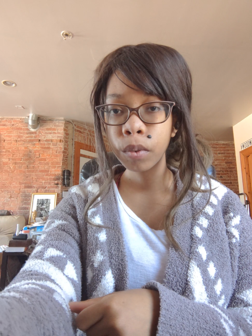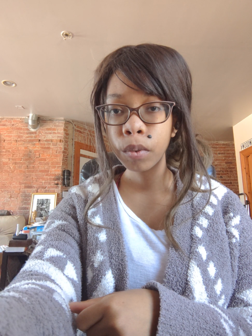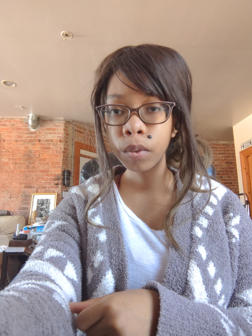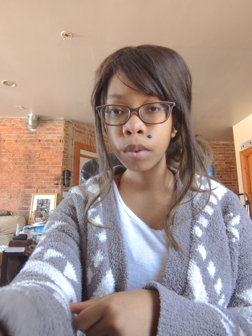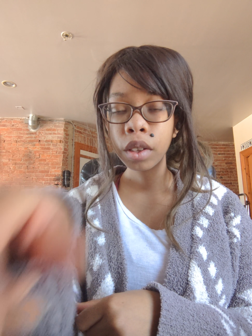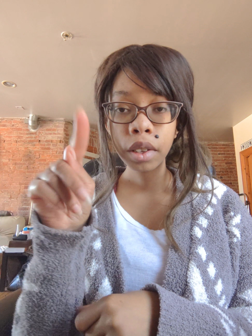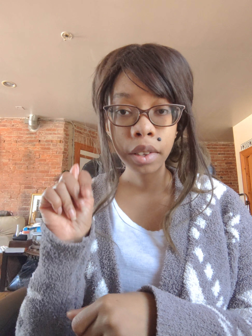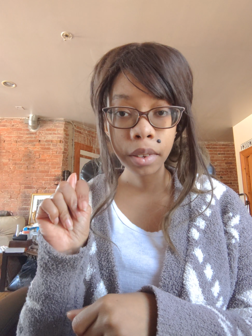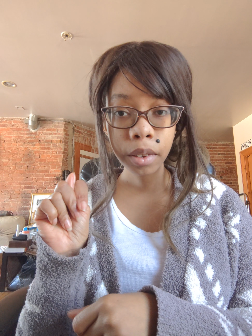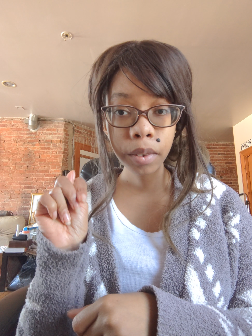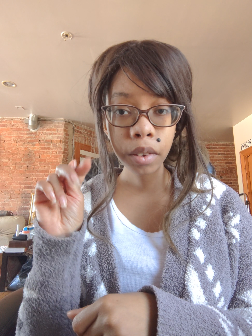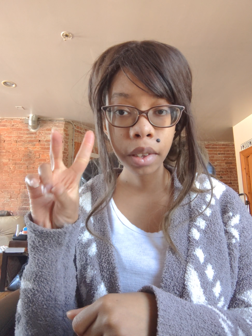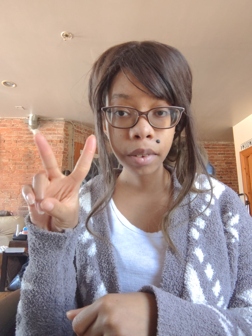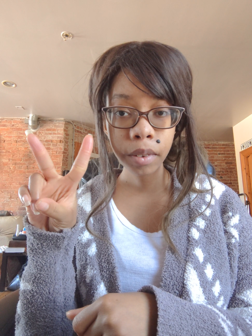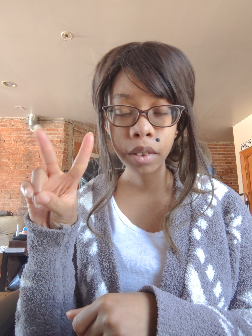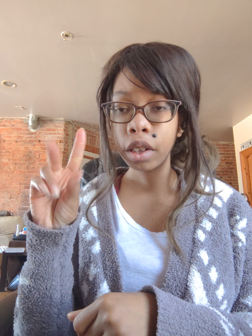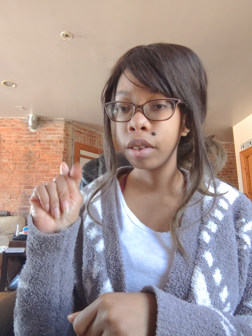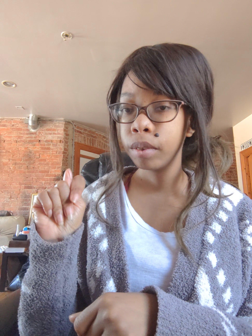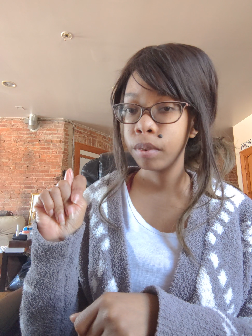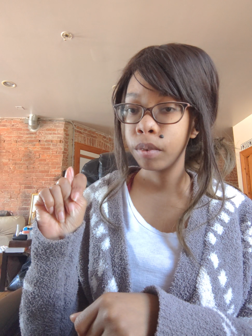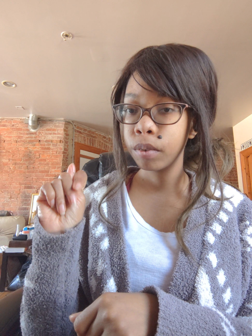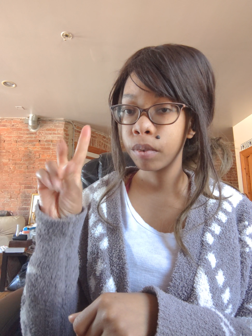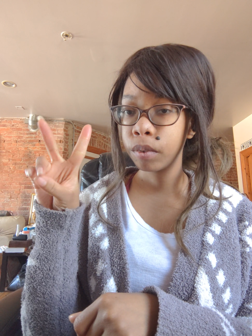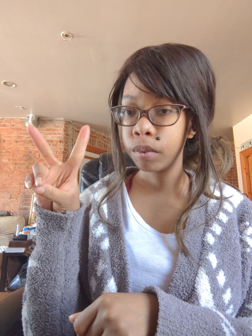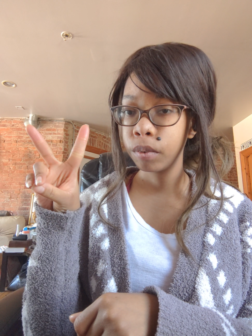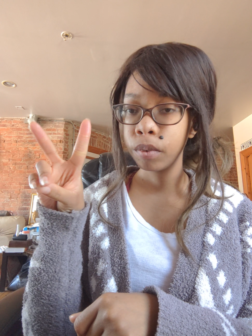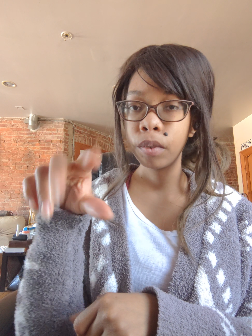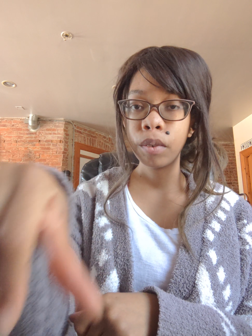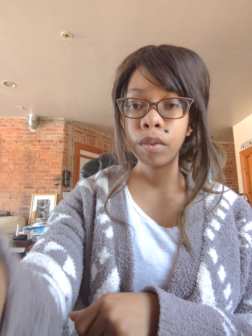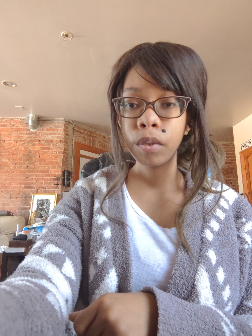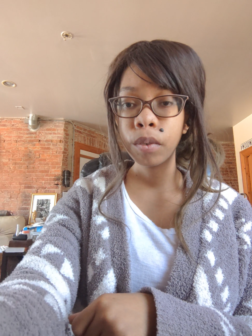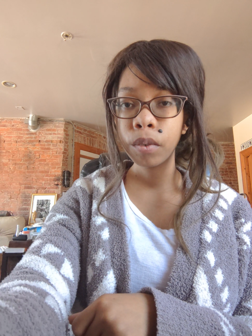TV